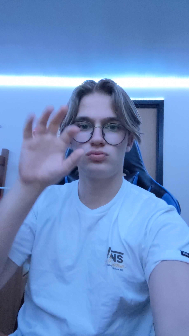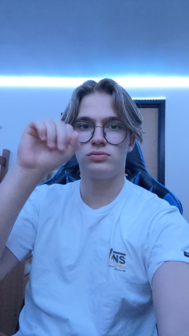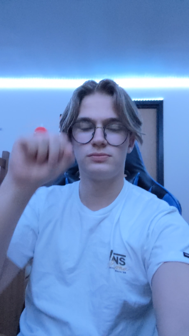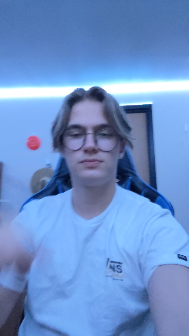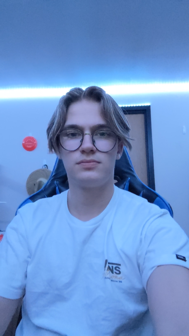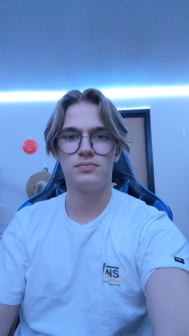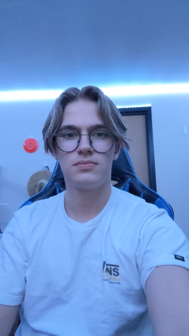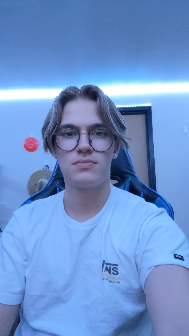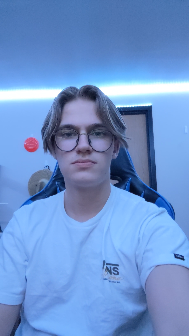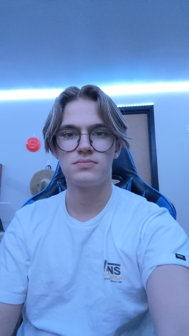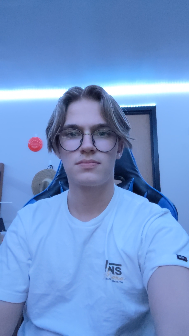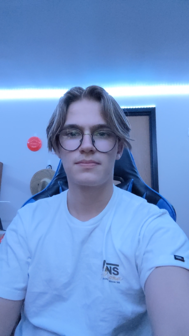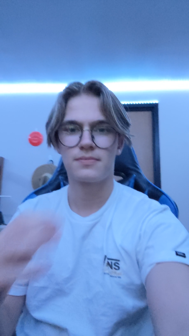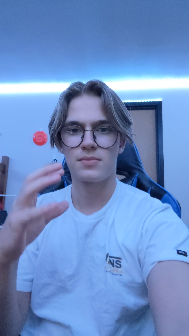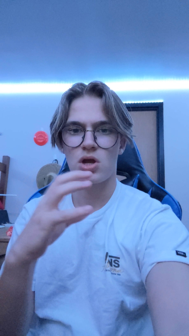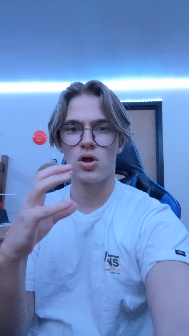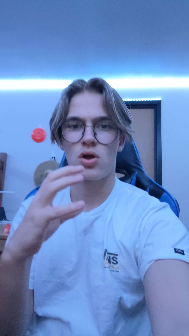ball